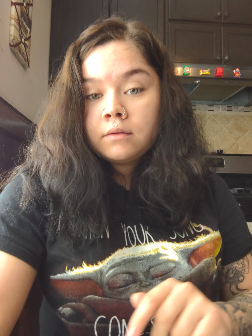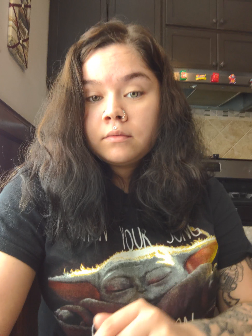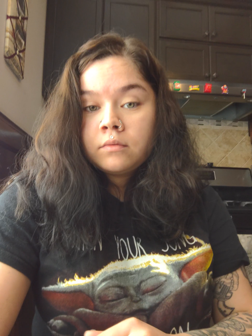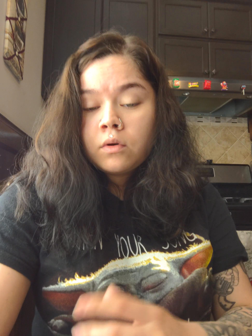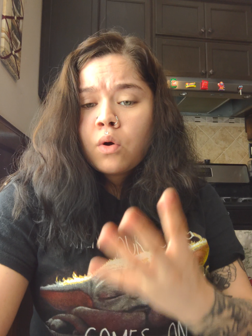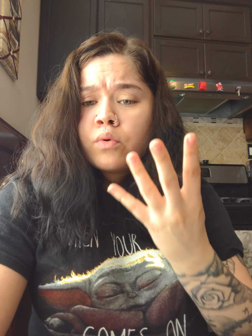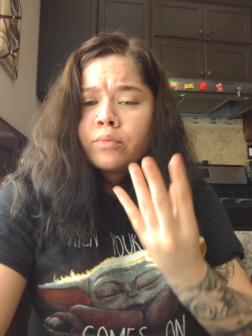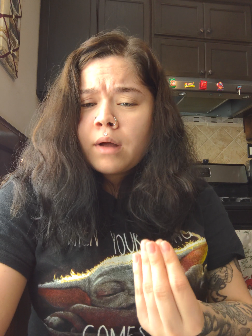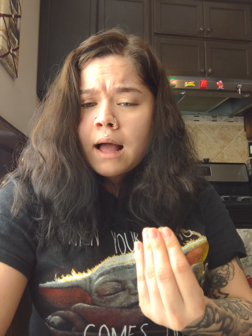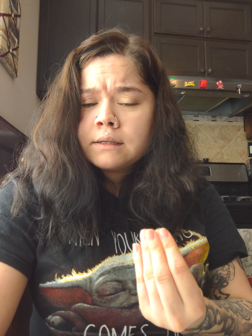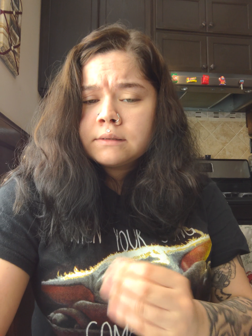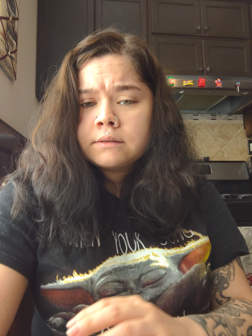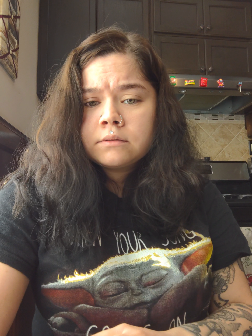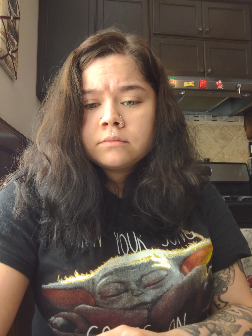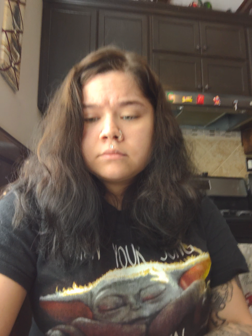wet